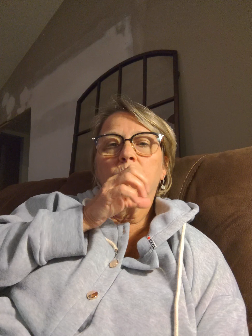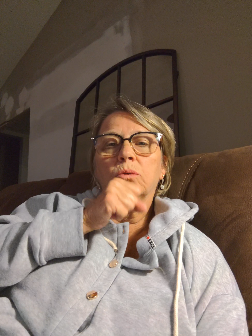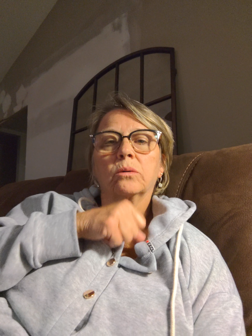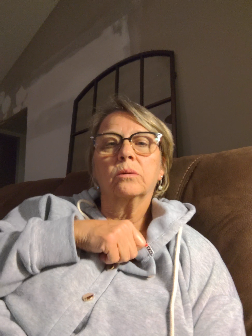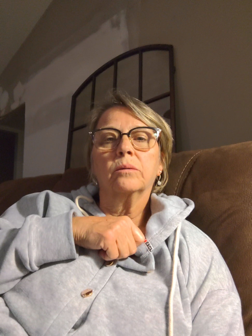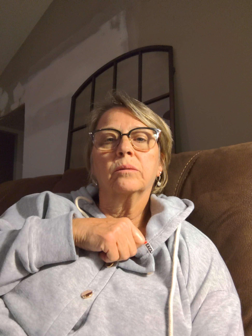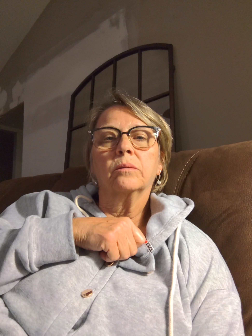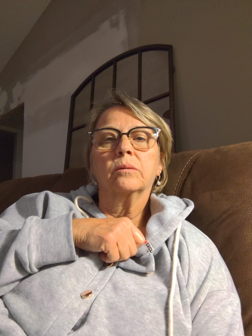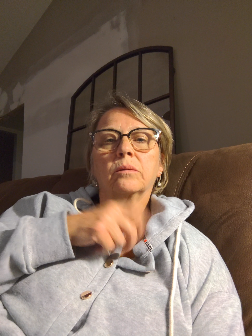orange